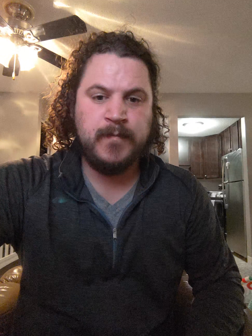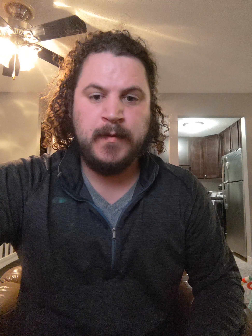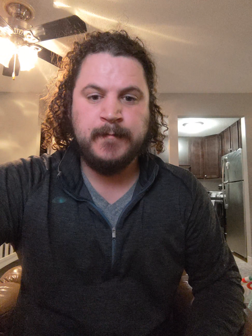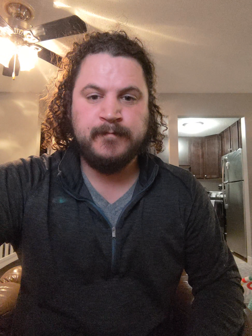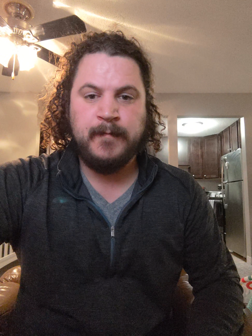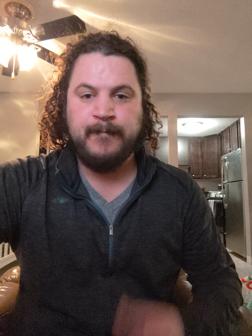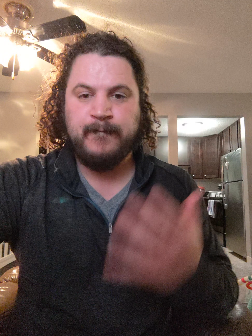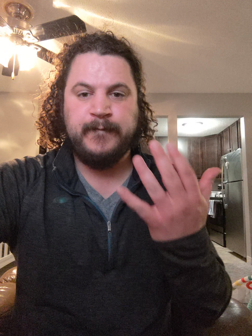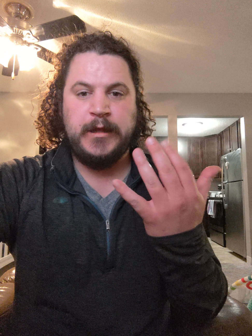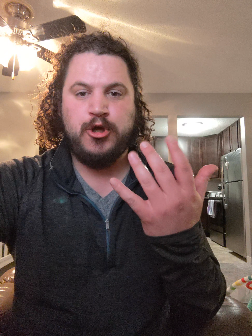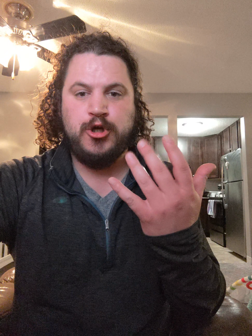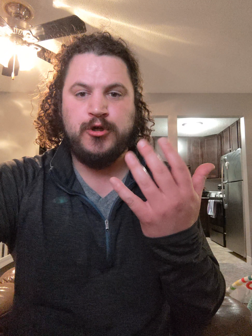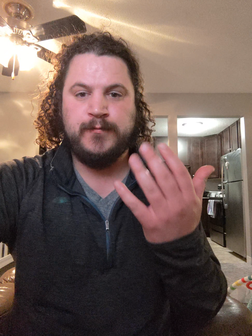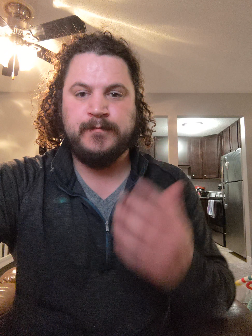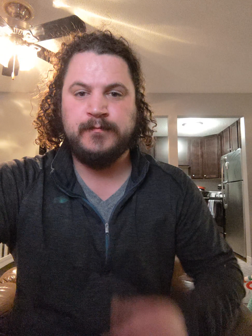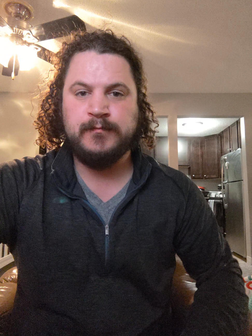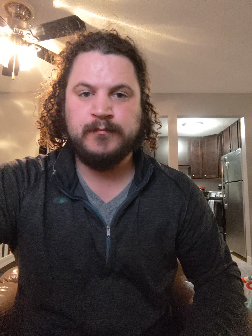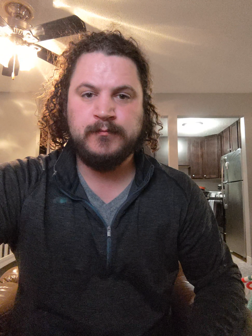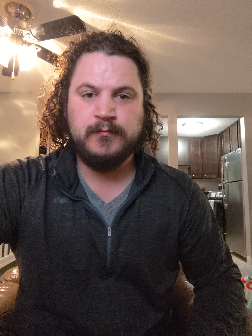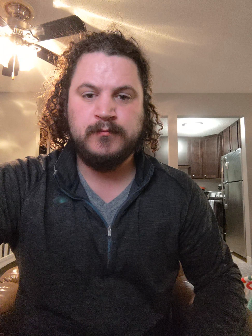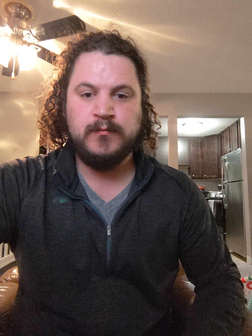finger